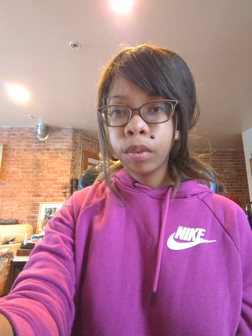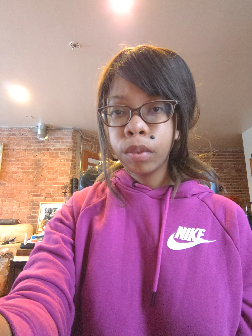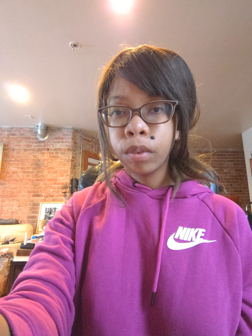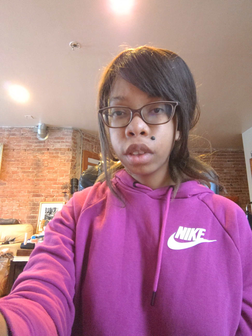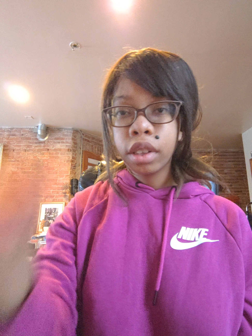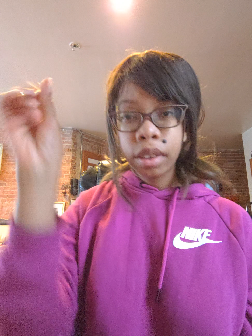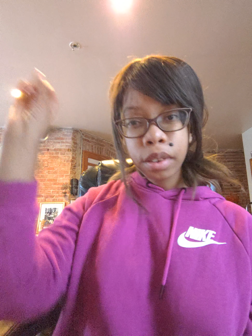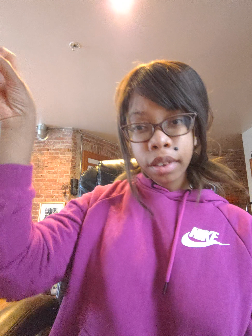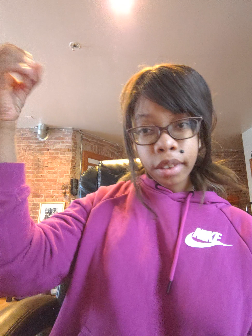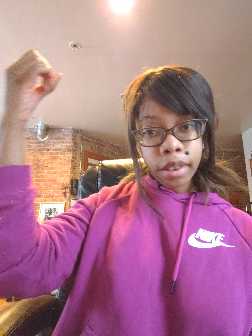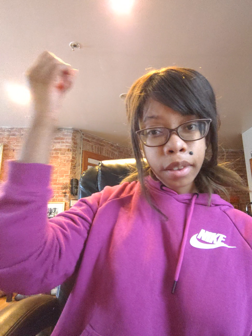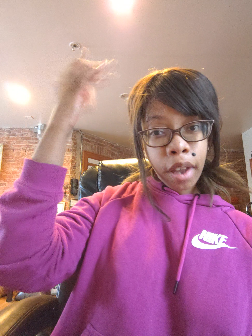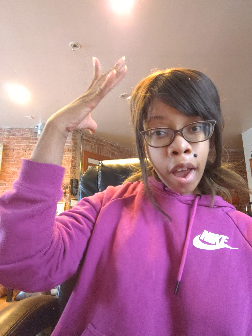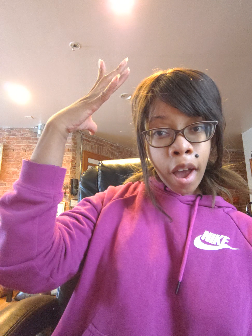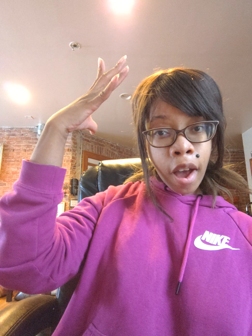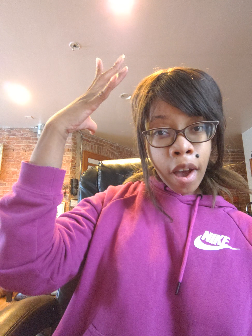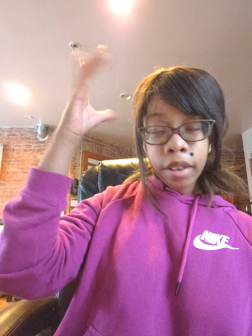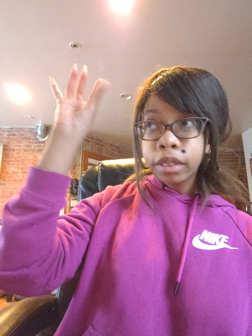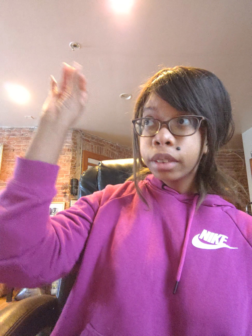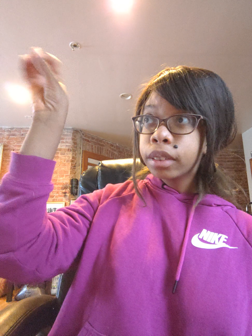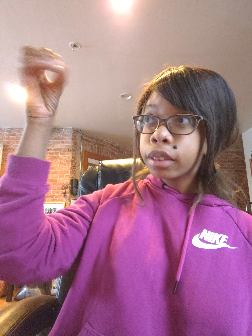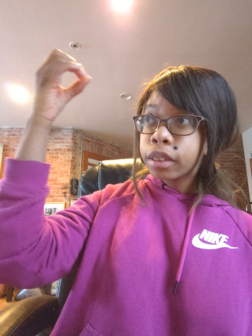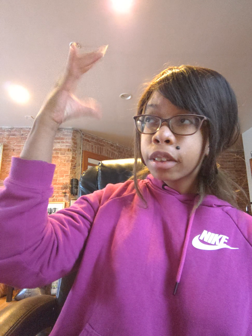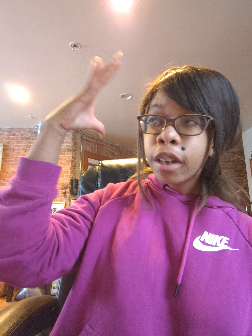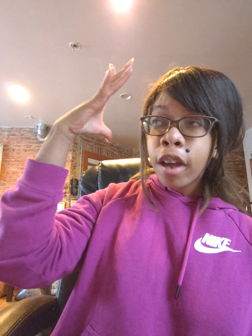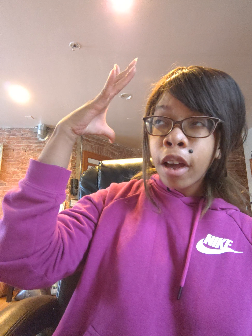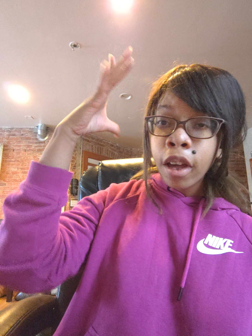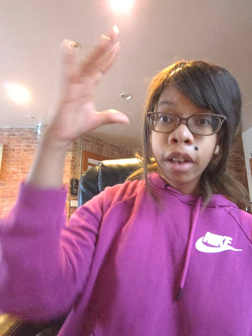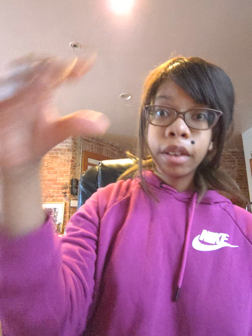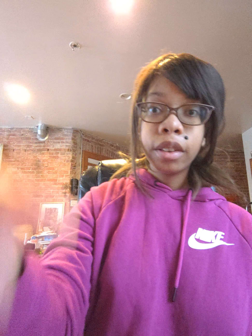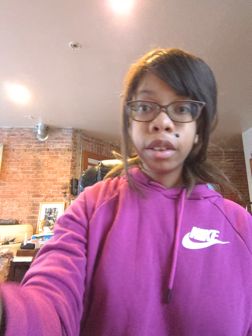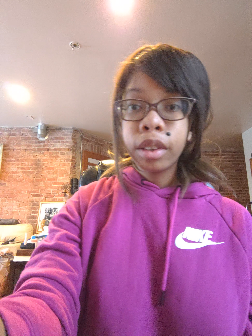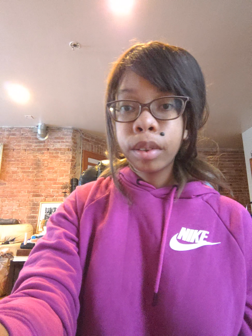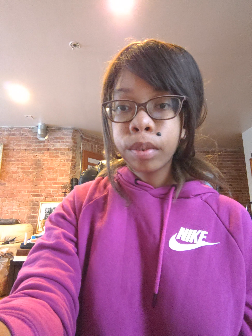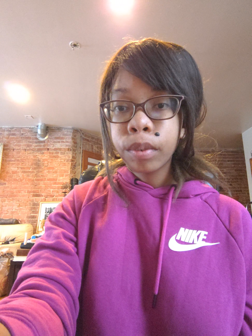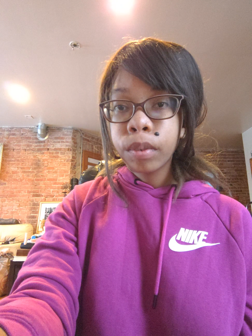sun